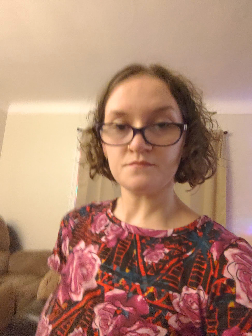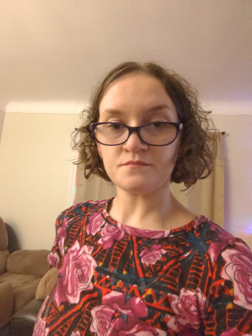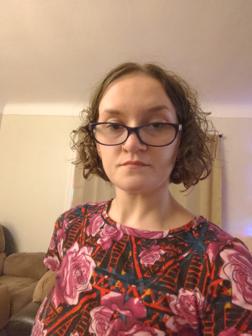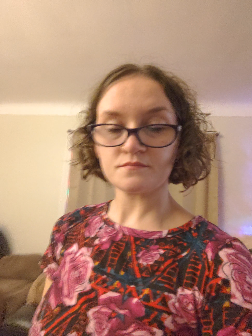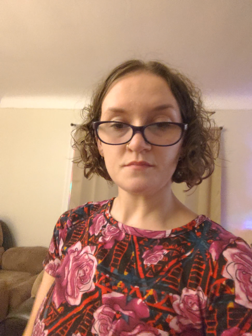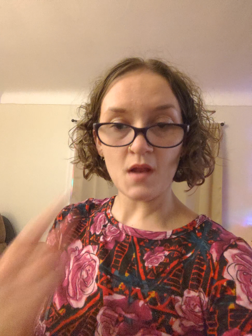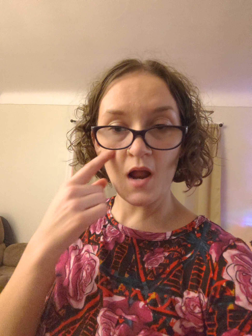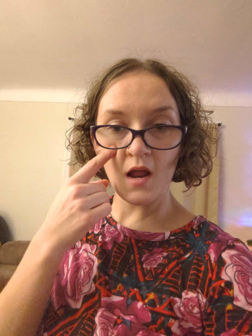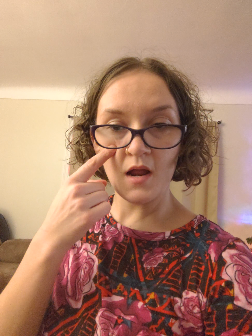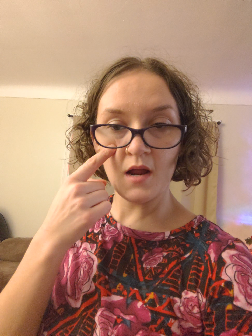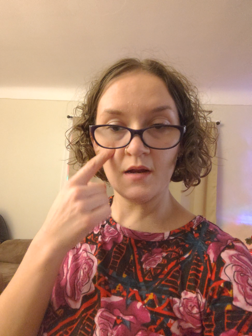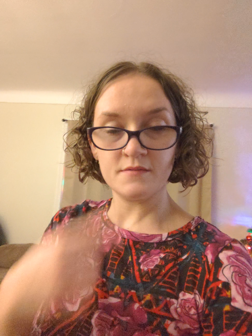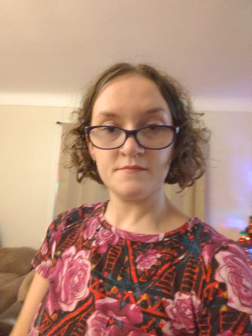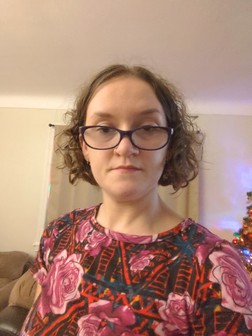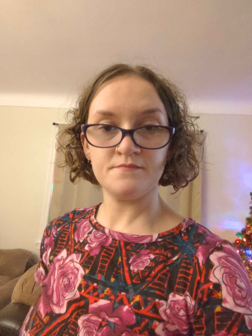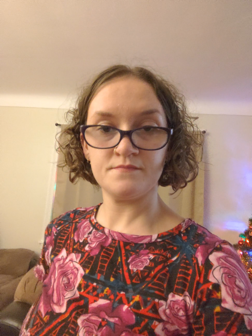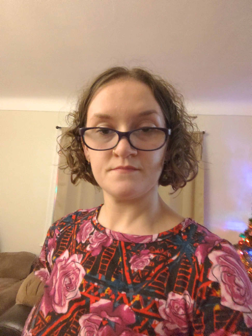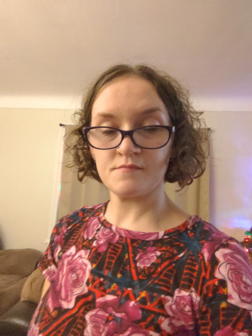eye